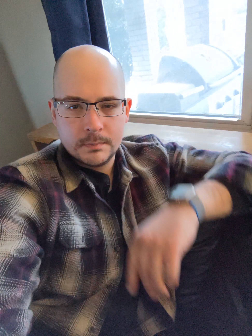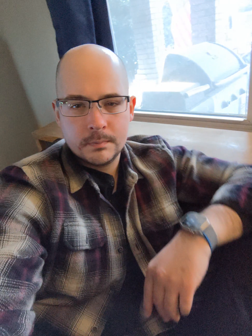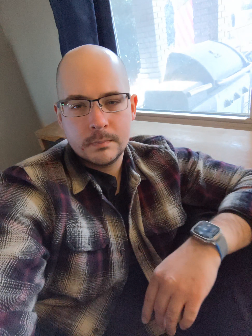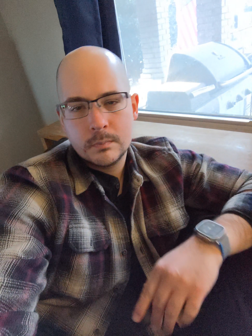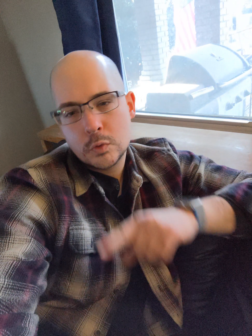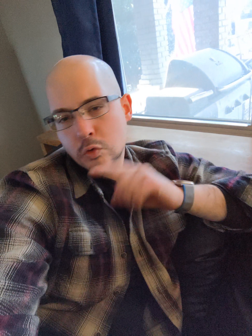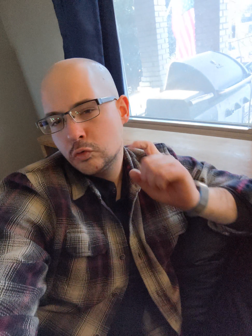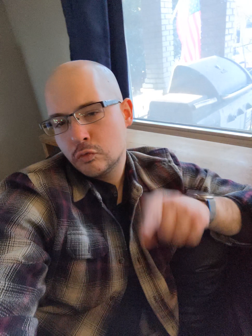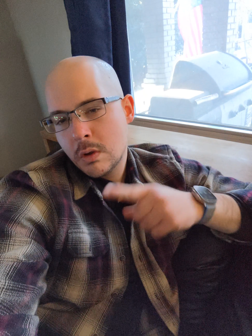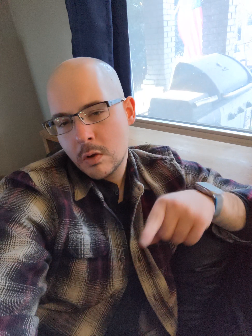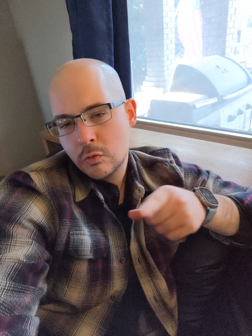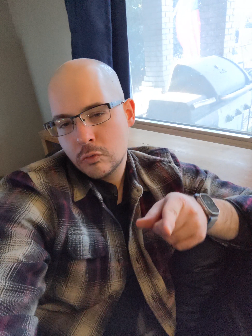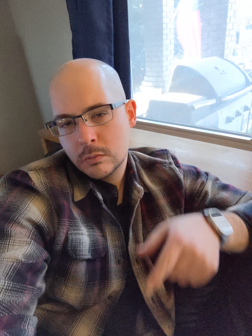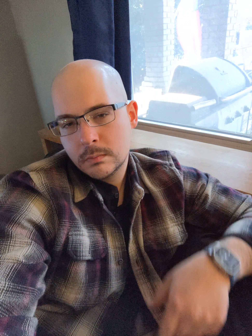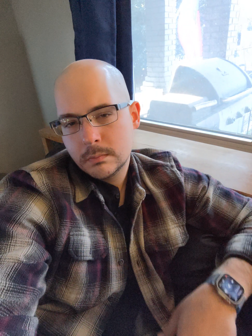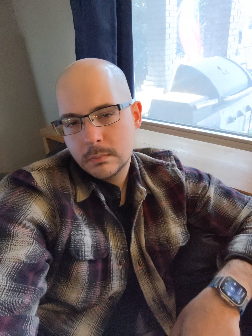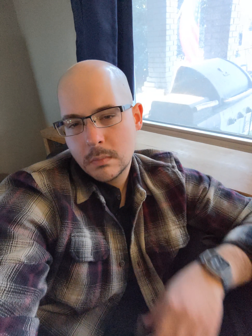dryer